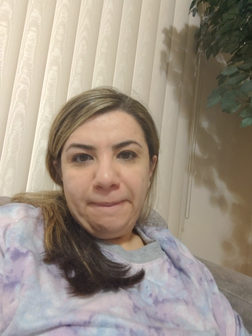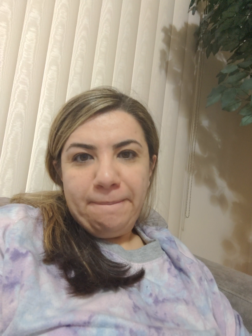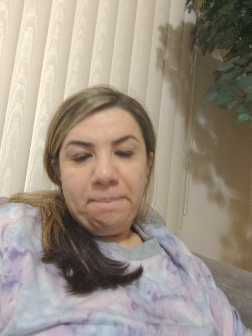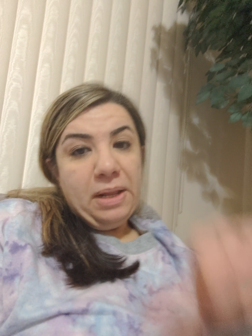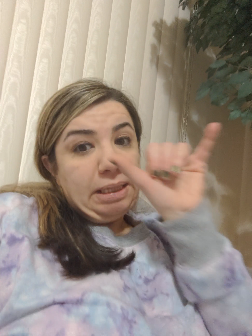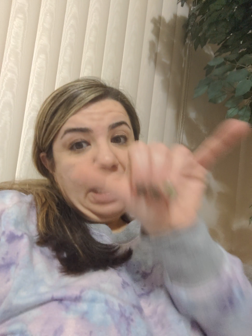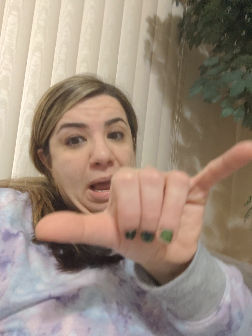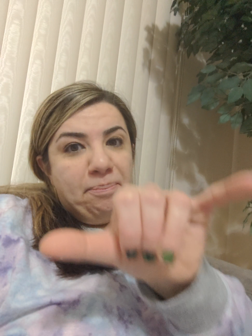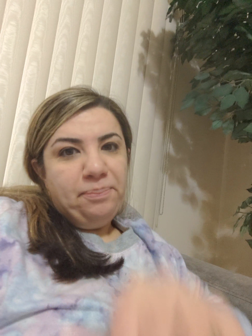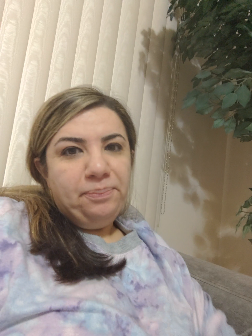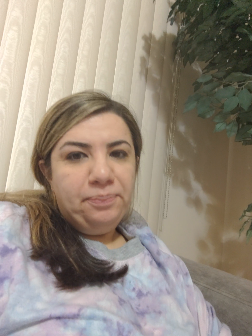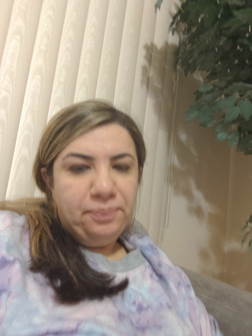stay